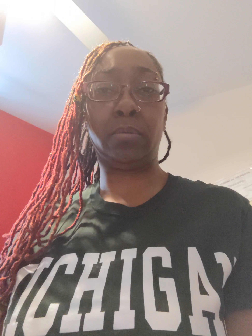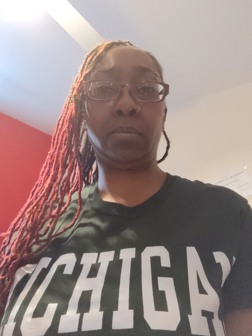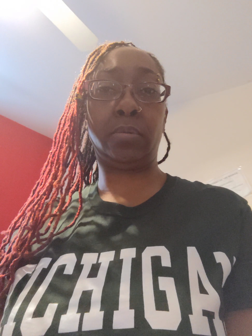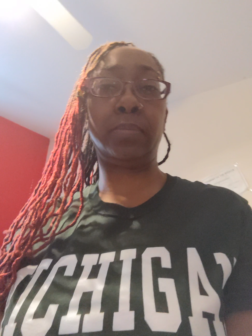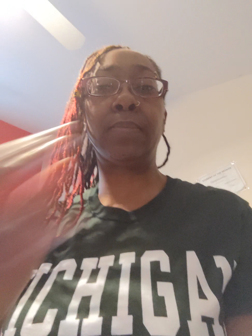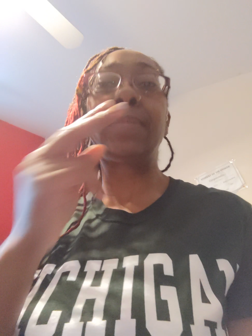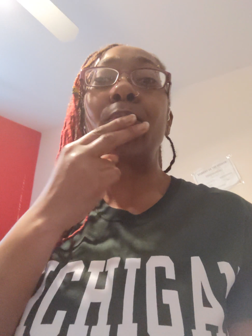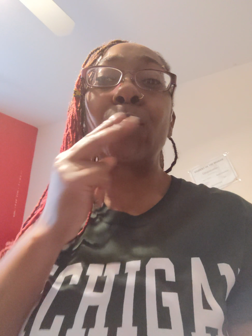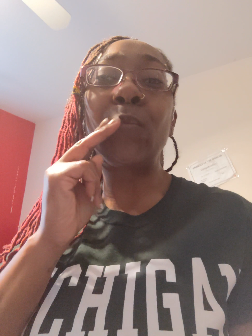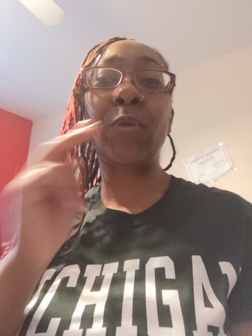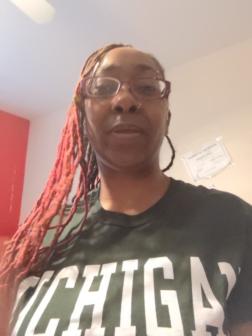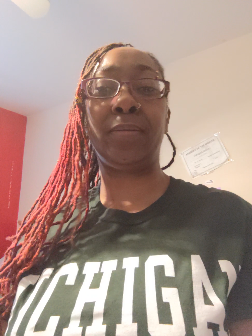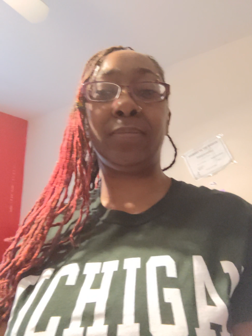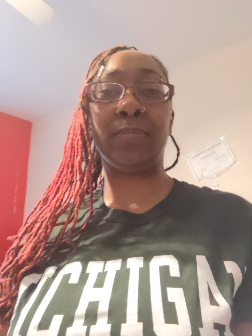kiss